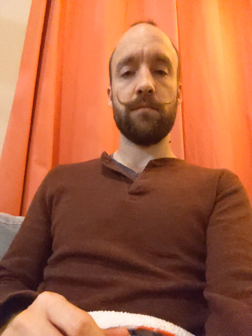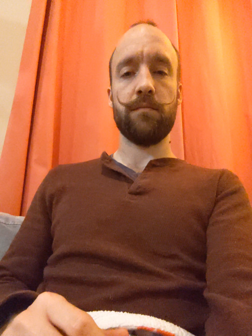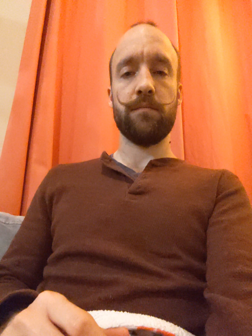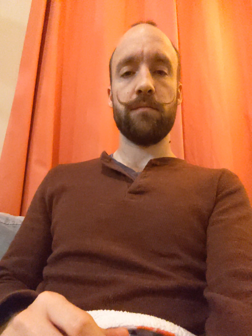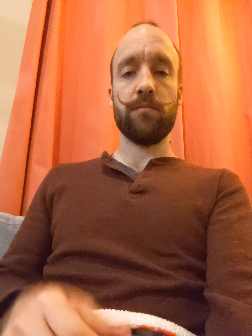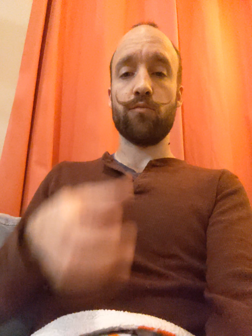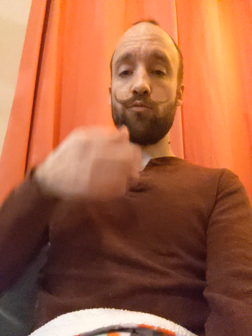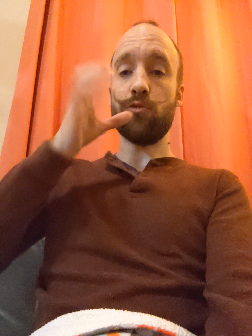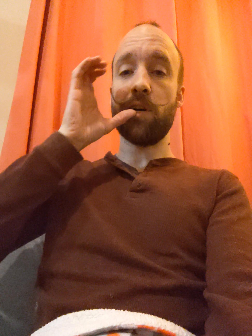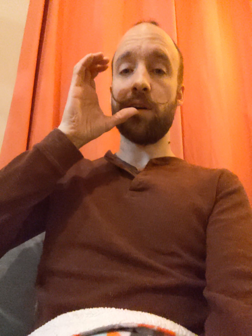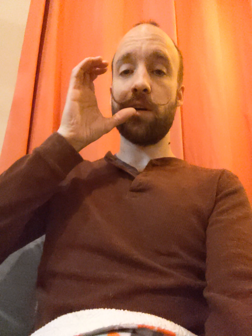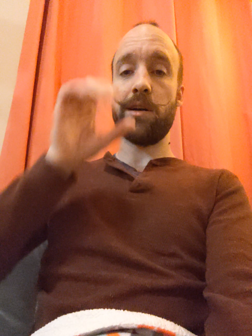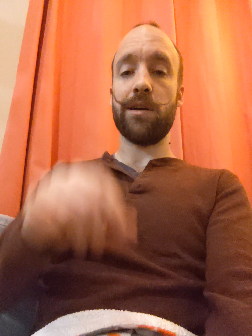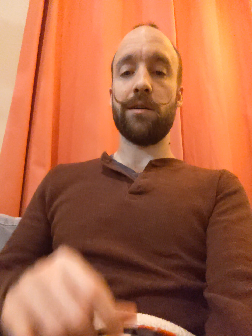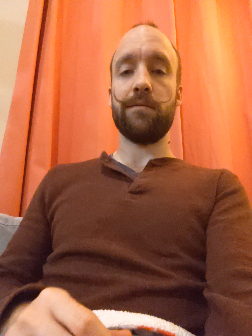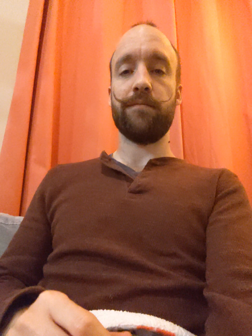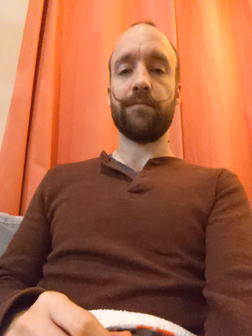drink